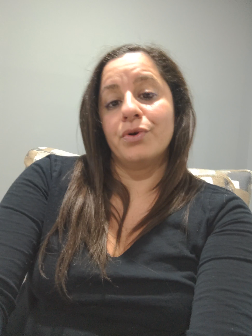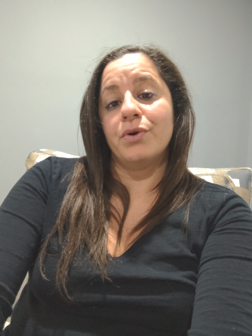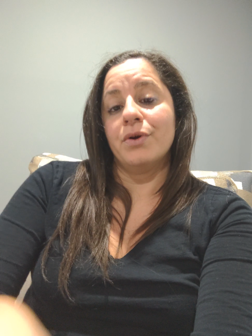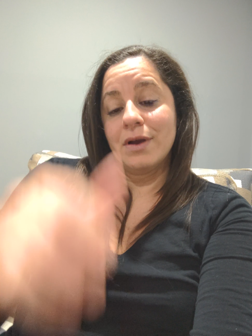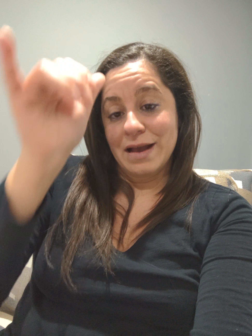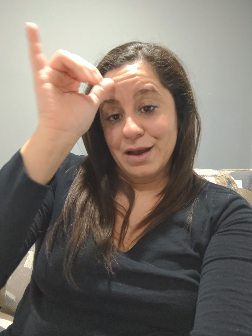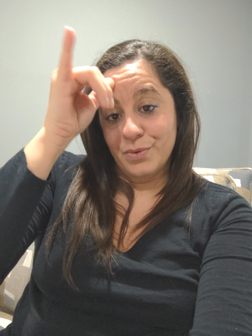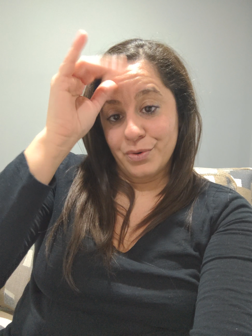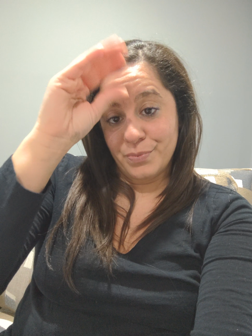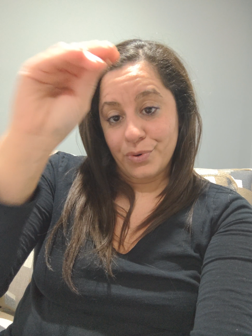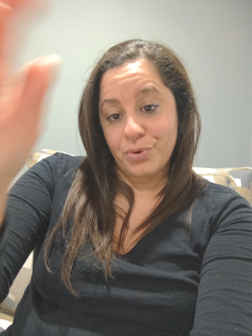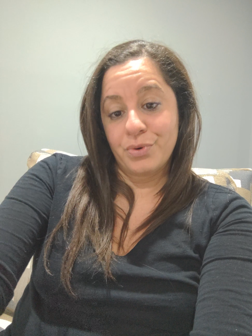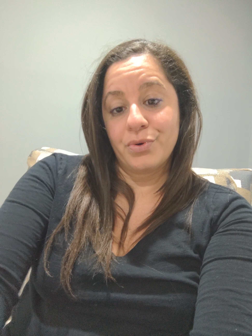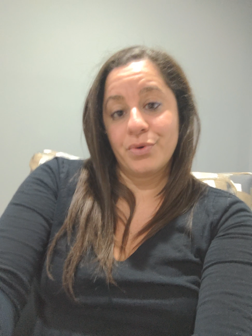cowboy